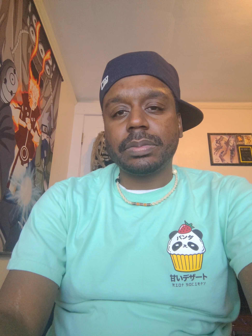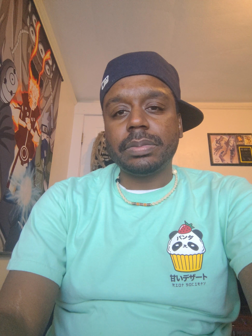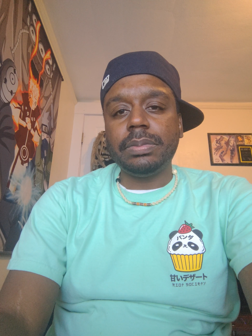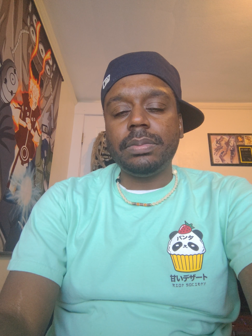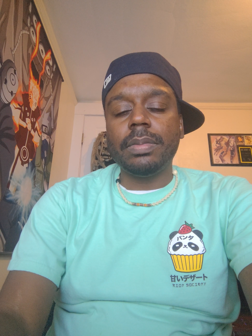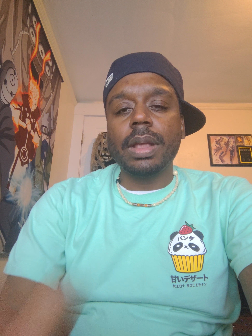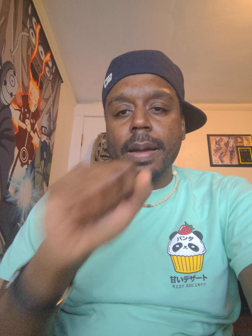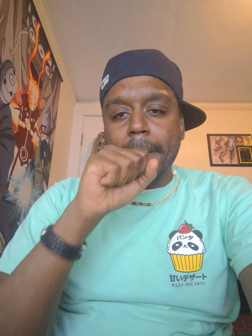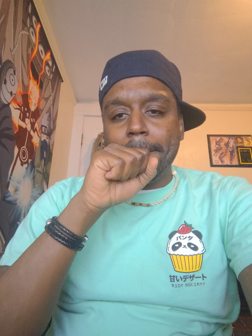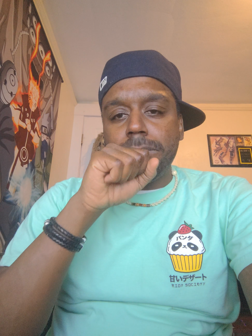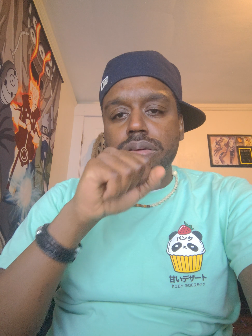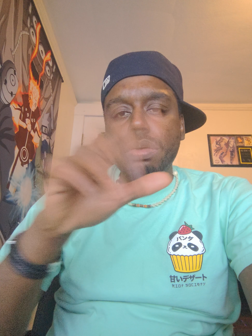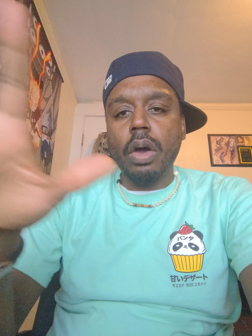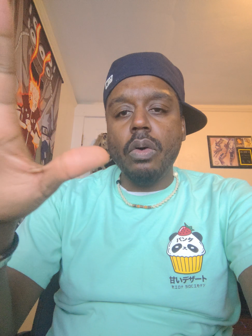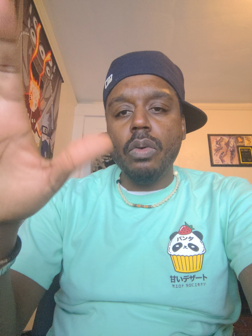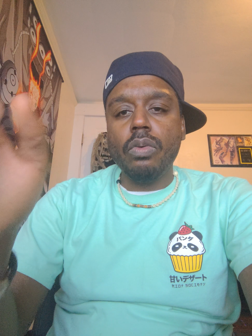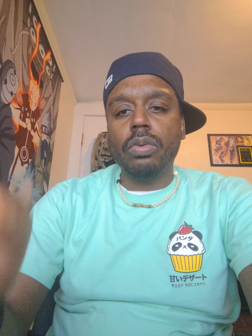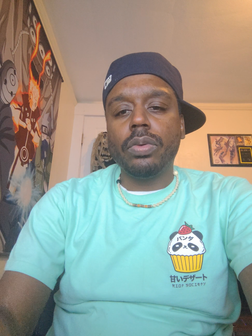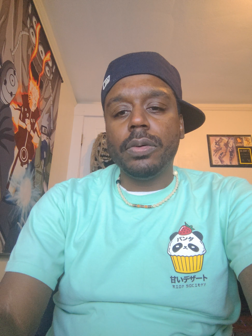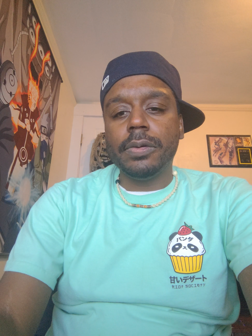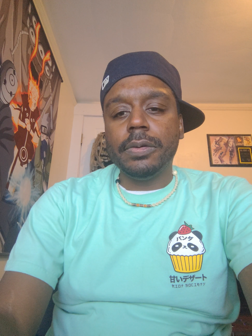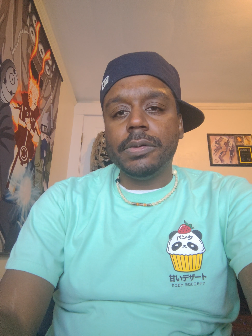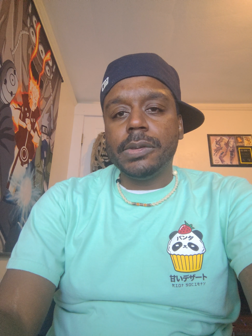blow